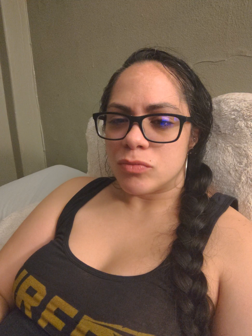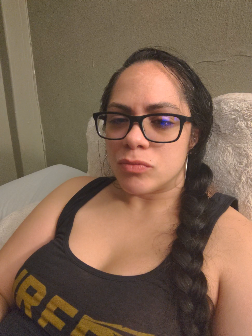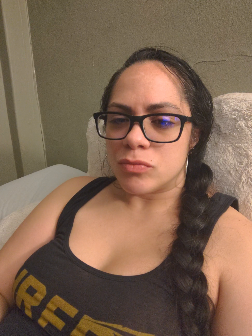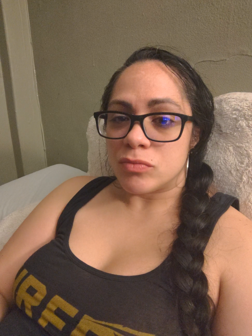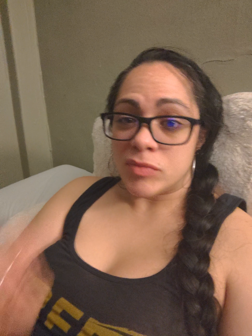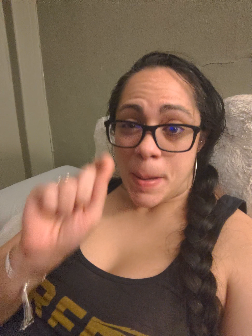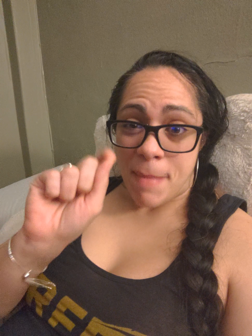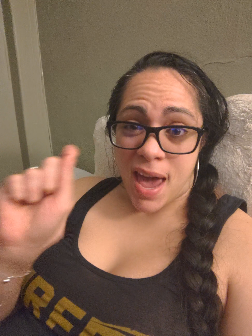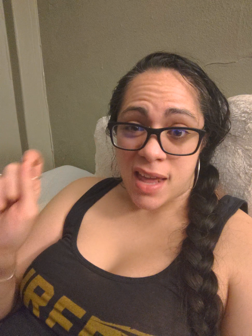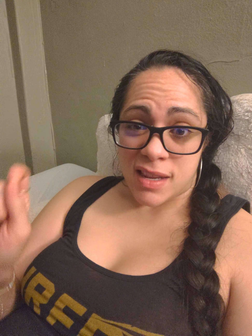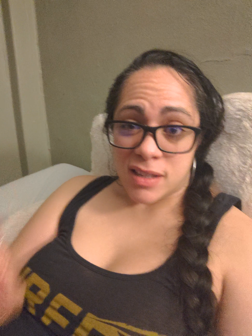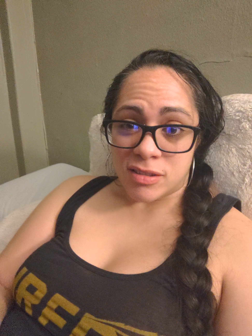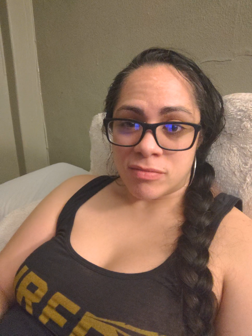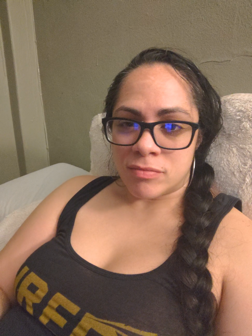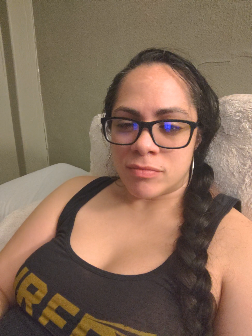pen